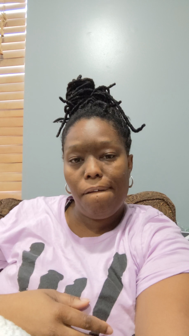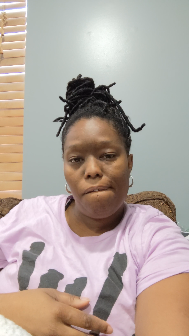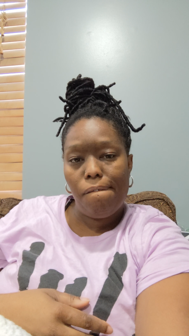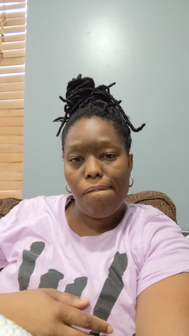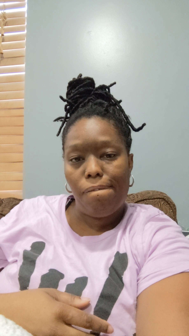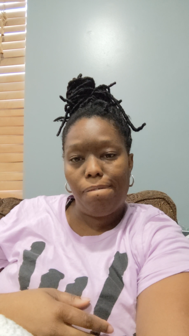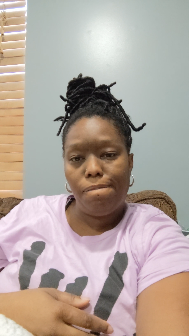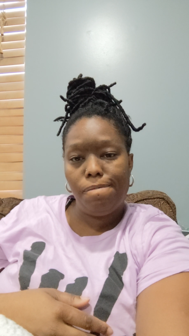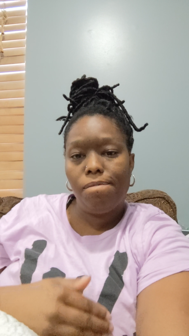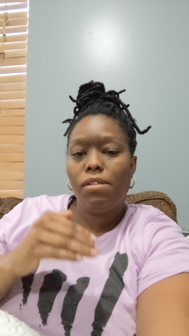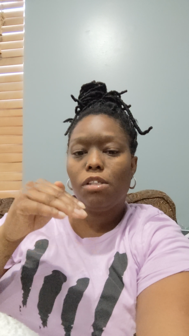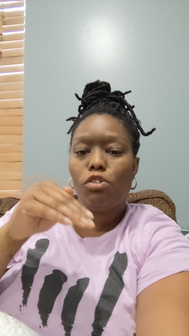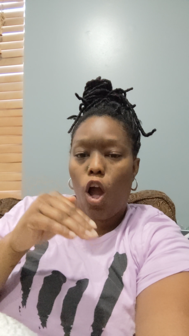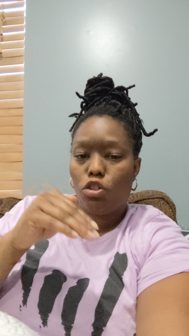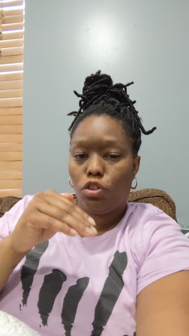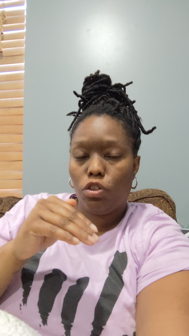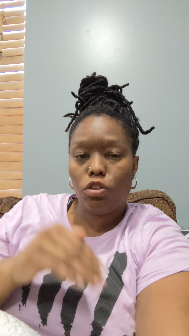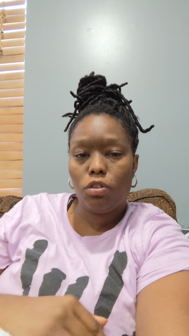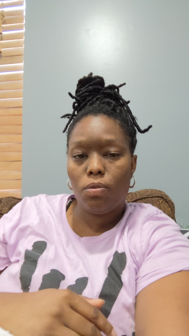doctor